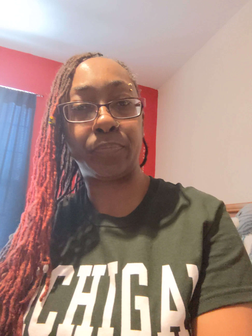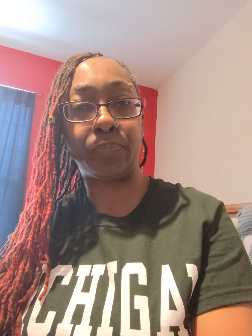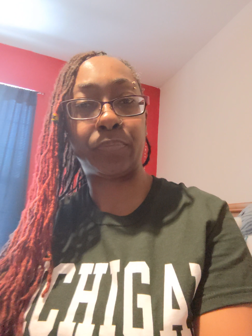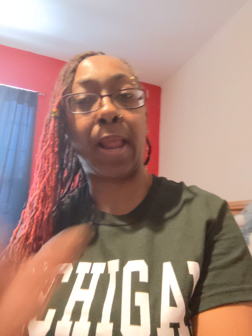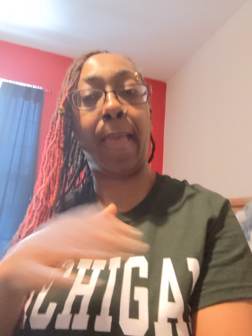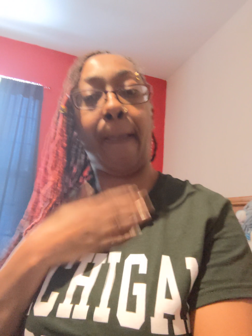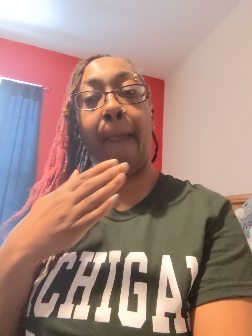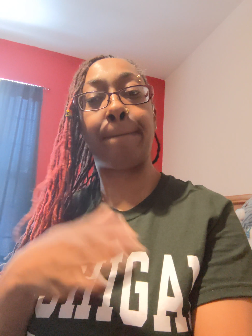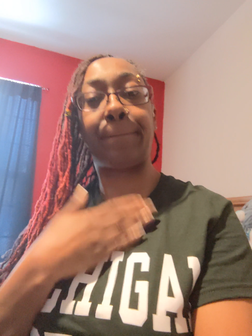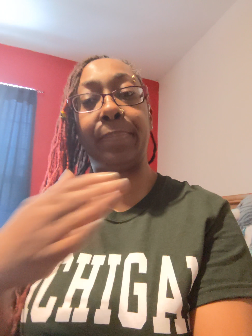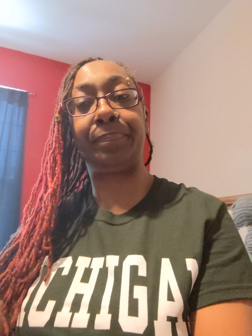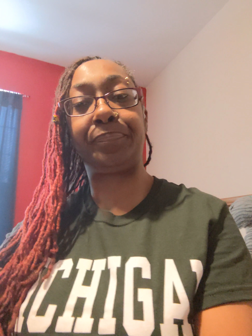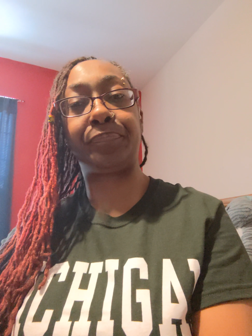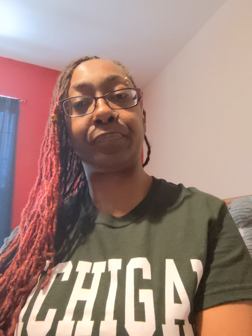happy